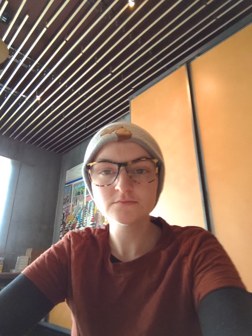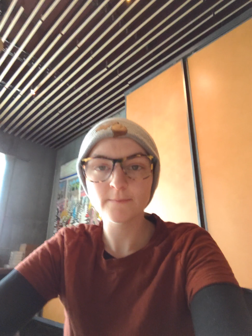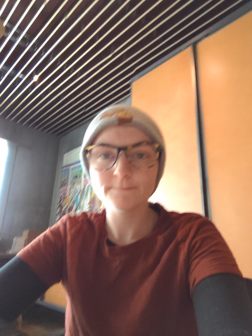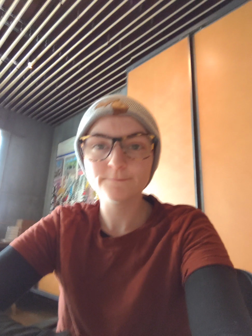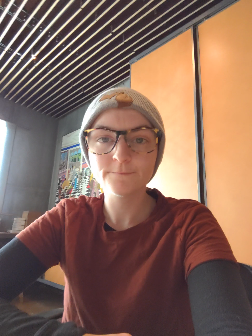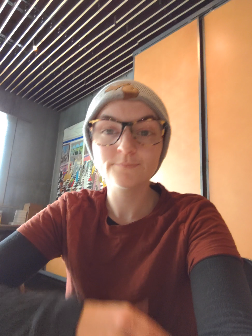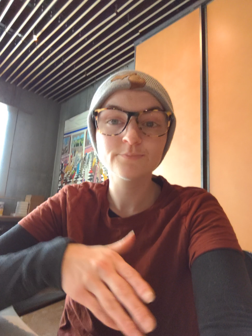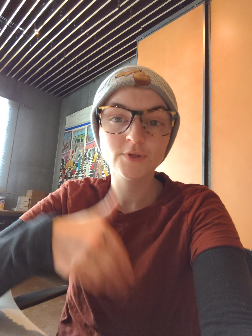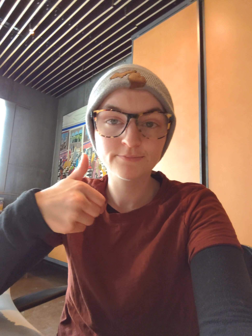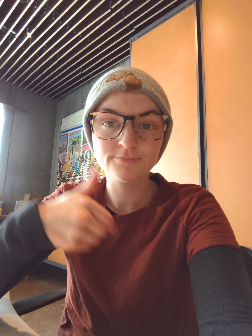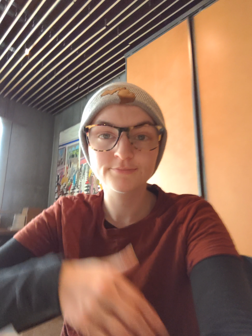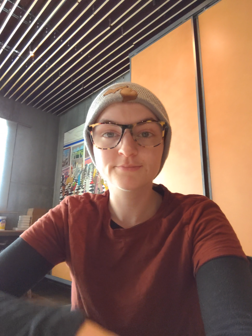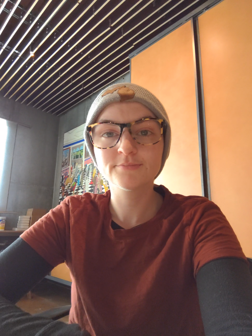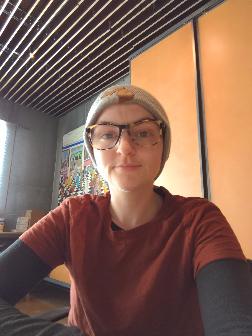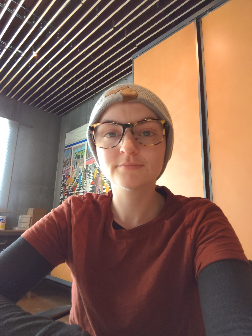jeans